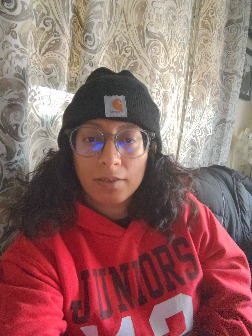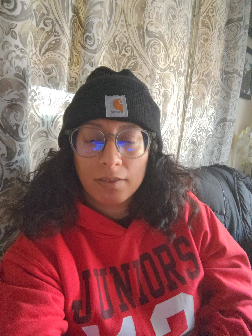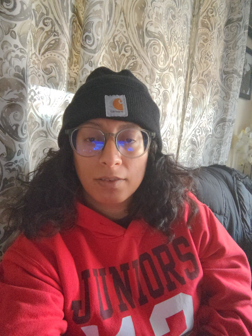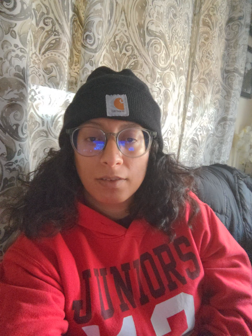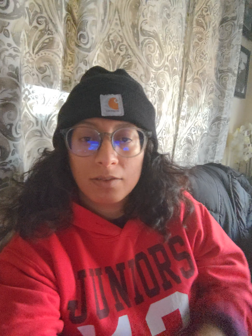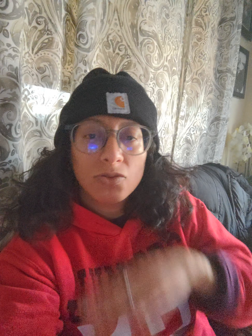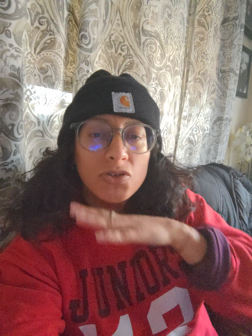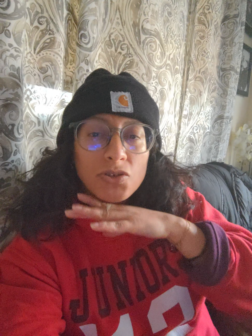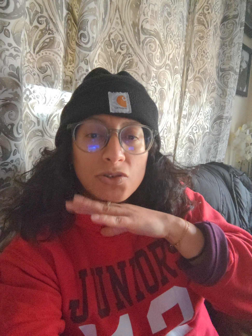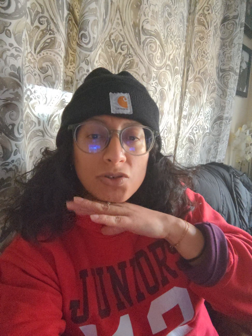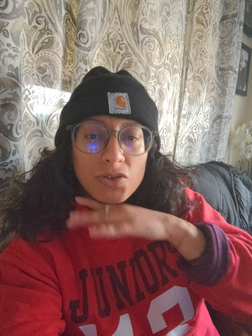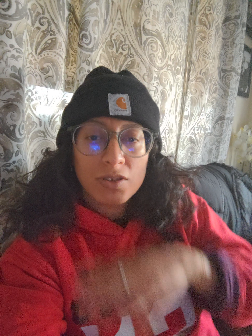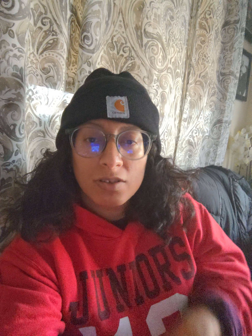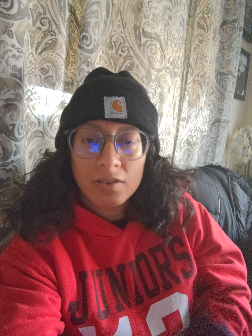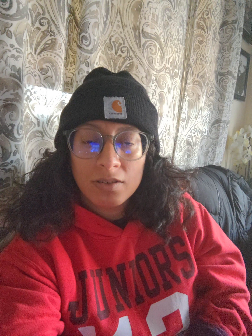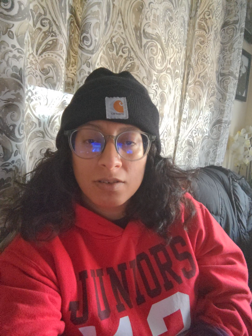dirty